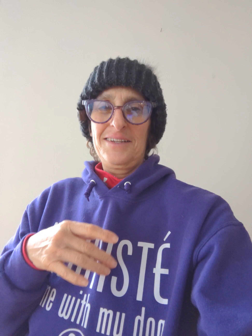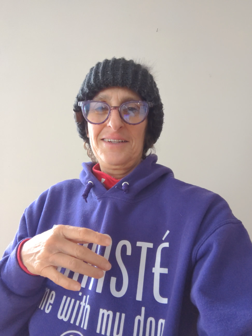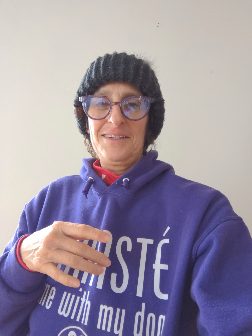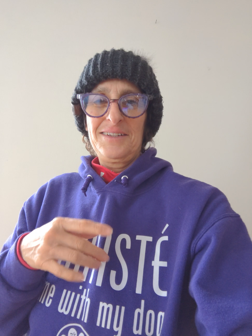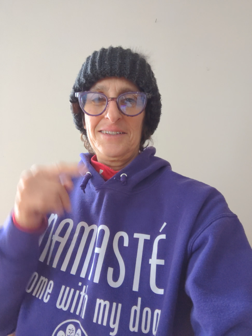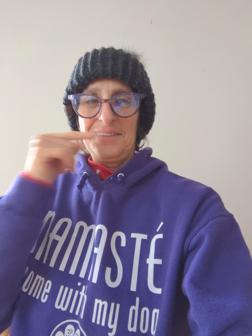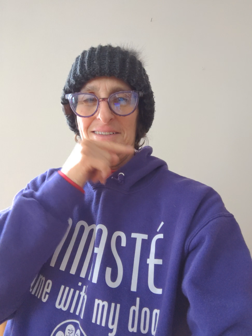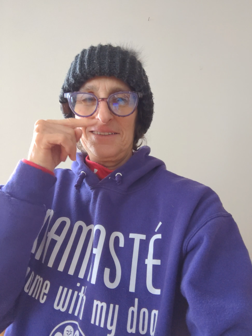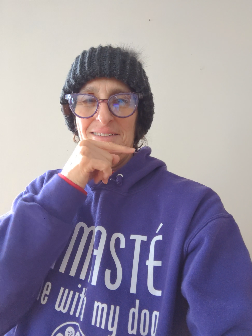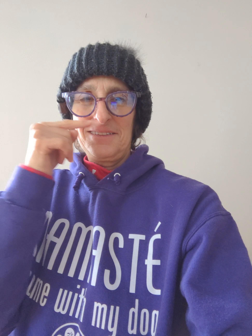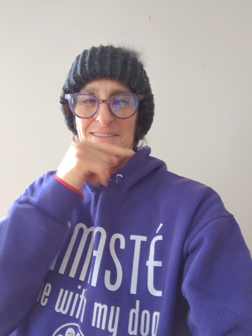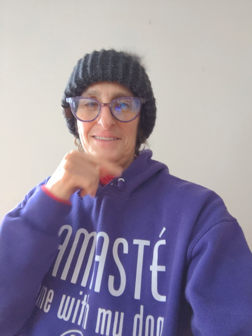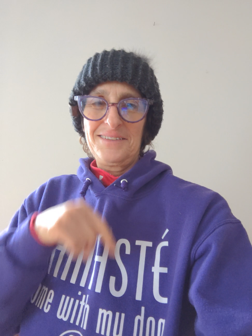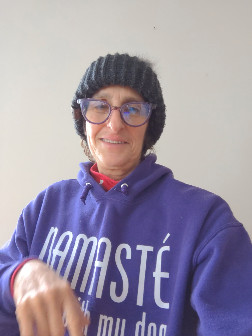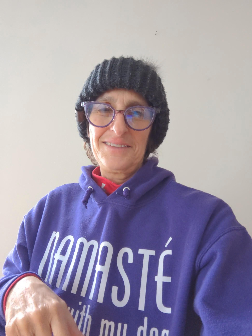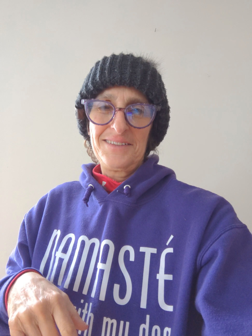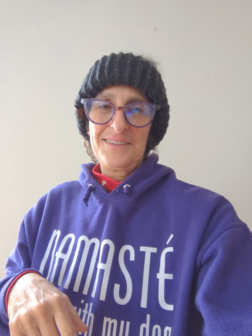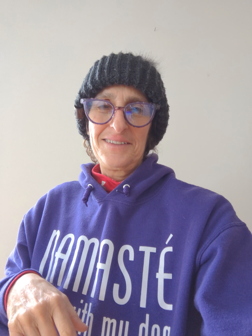toothbrush